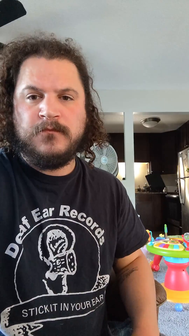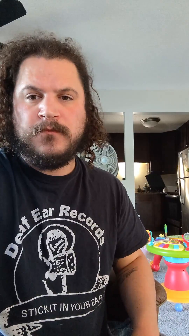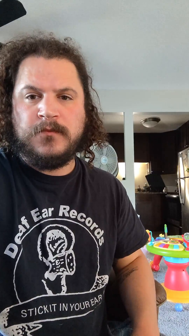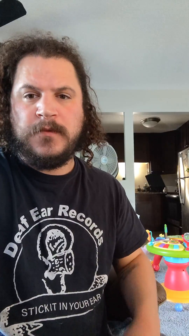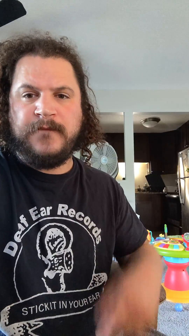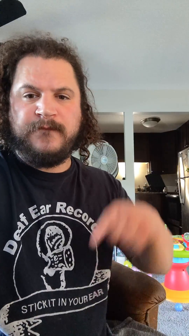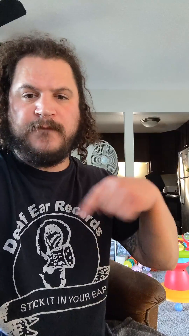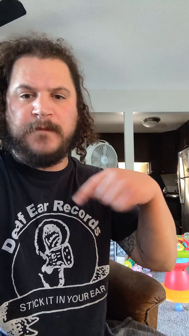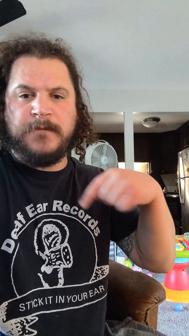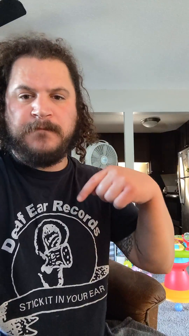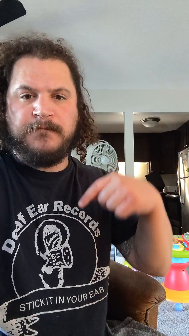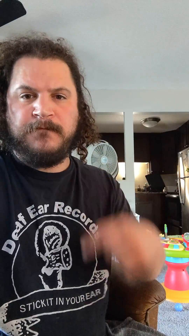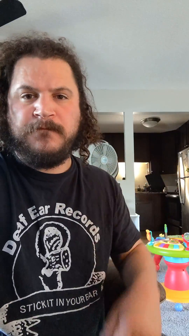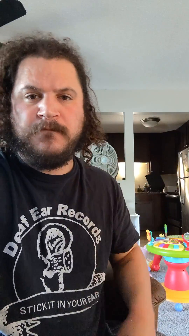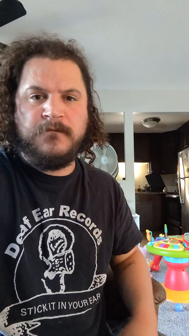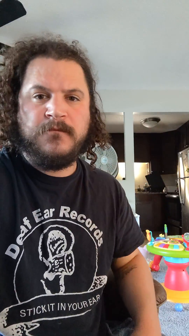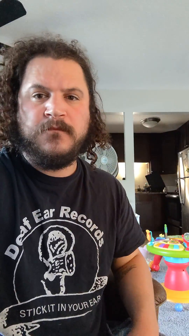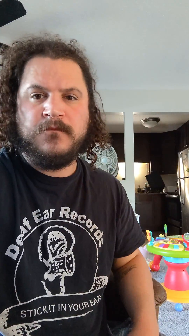flip-flop